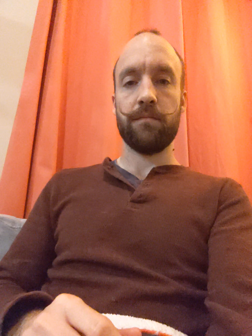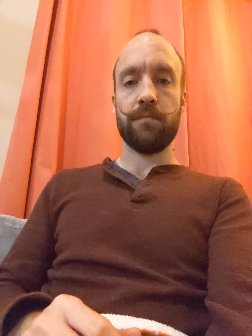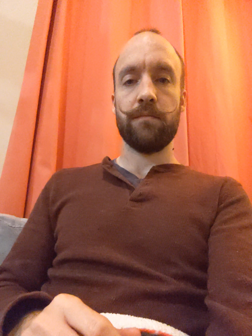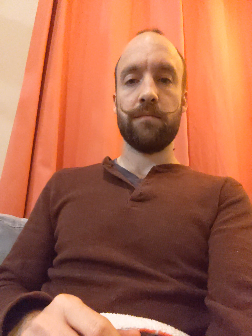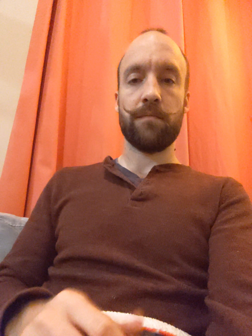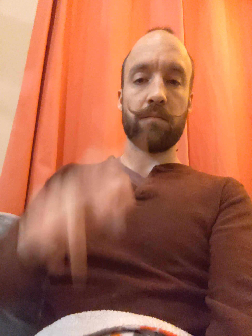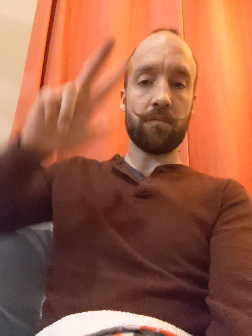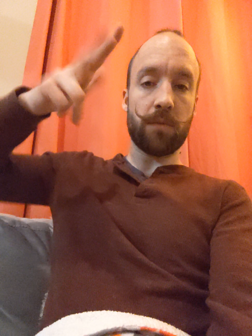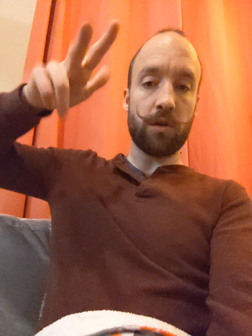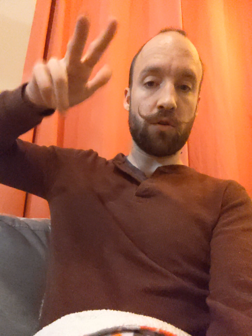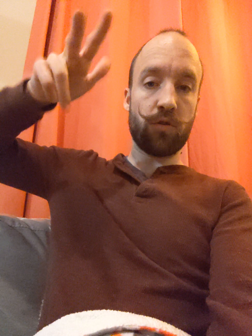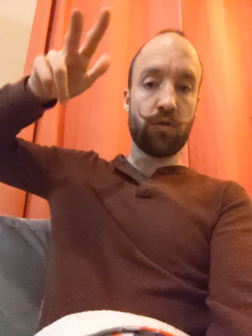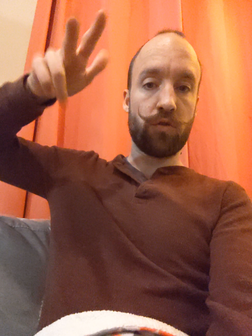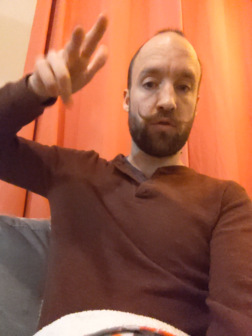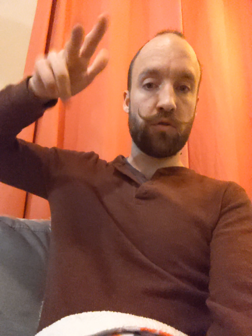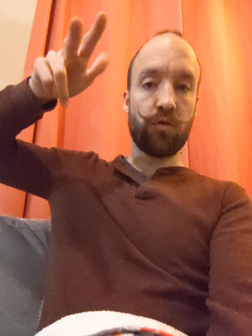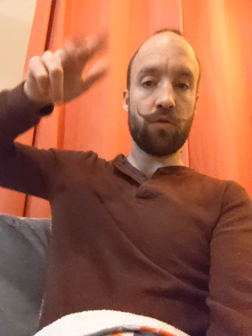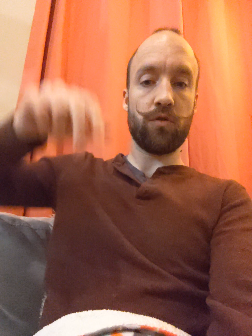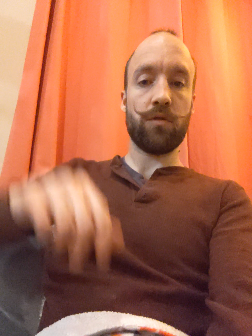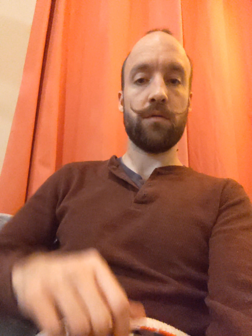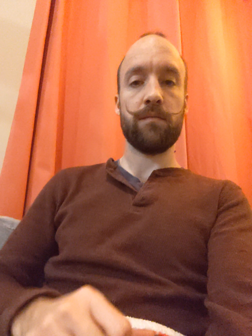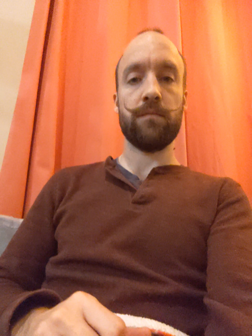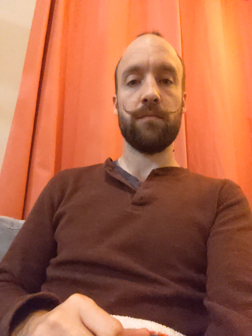helicopter